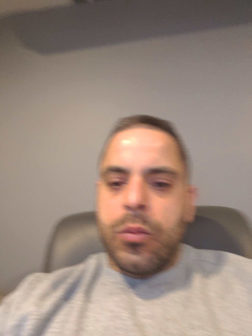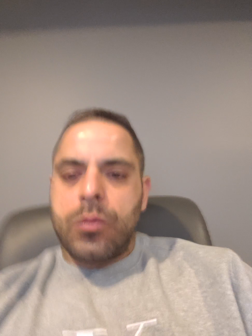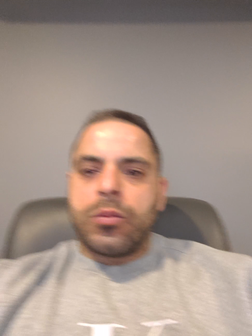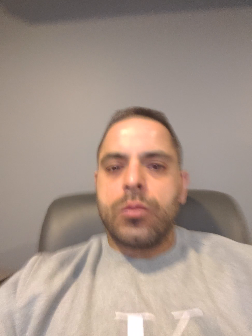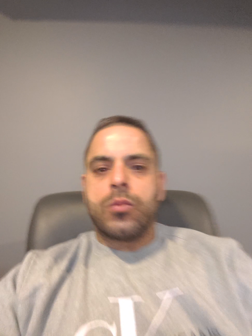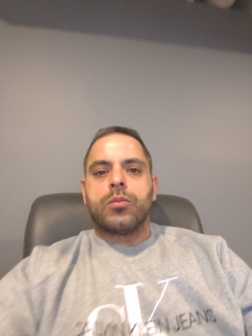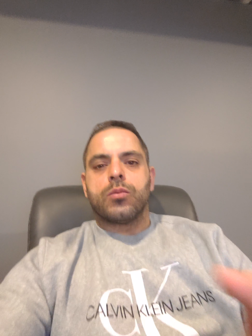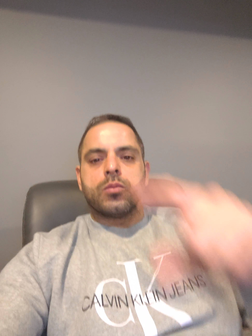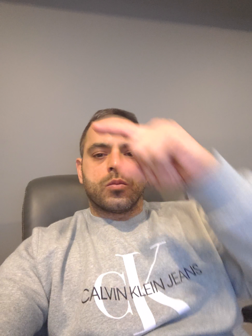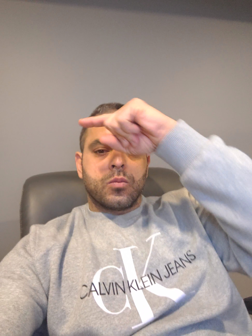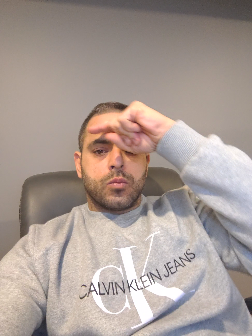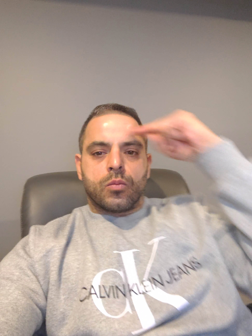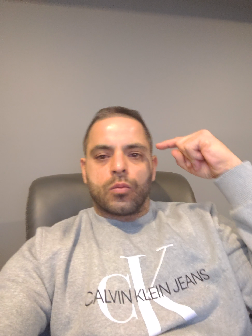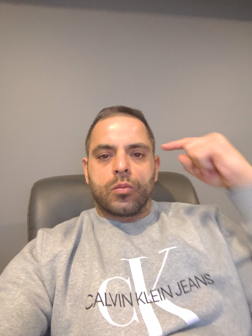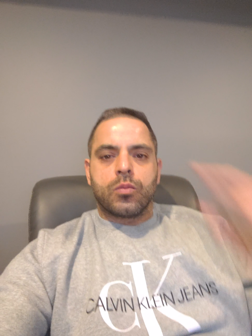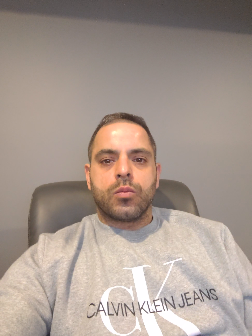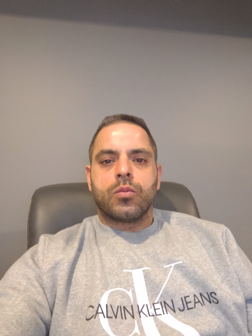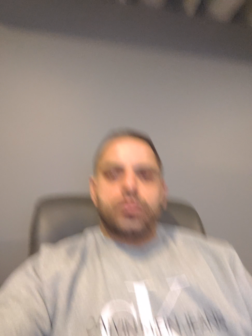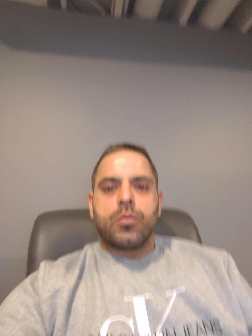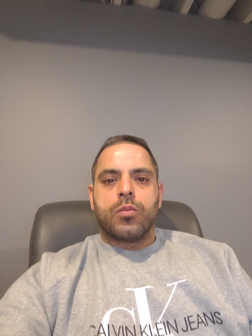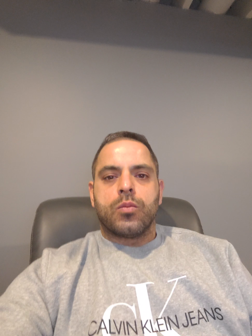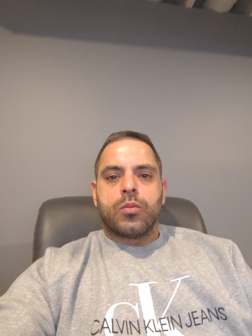black